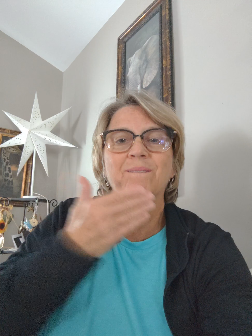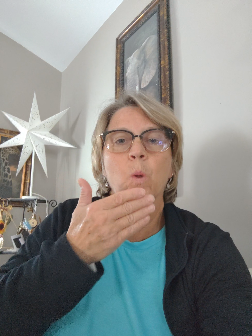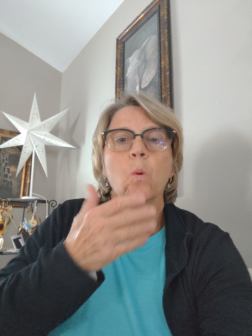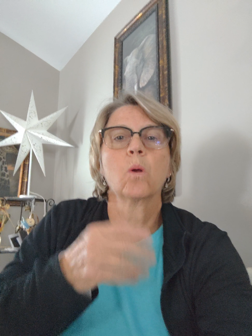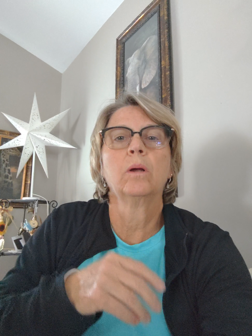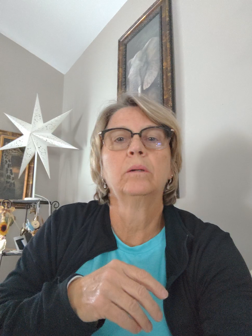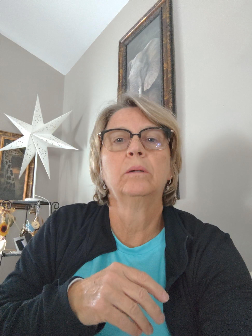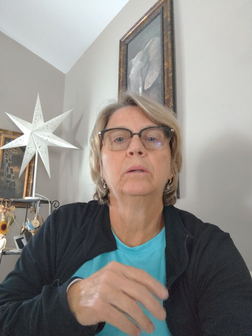before